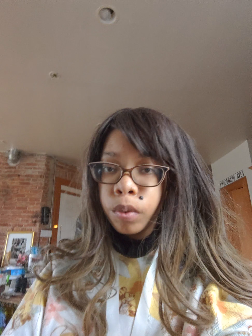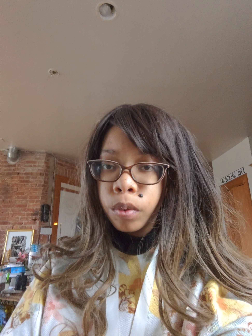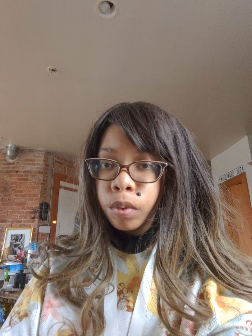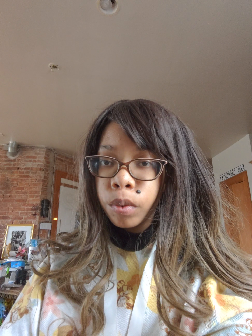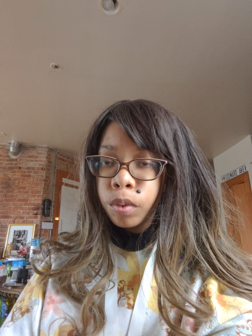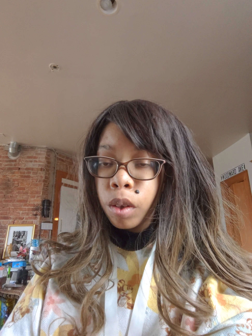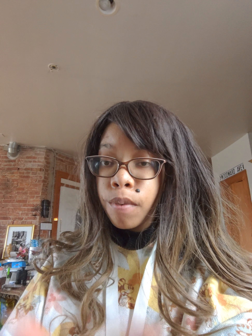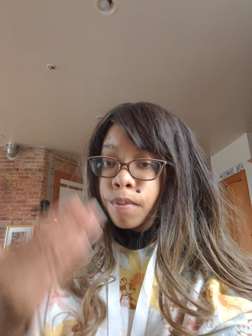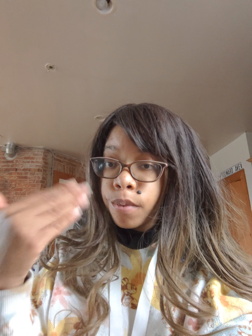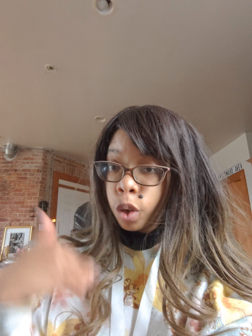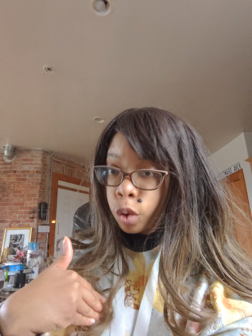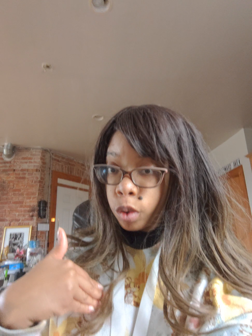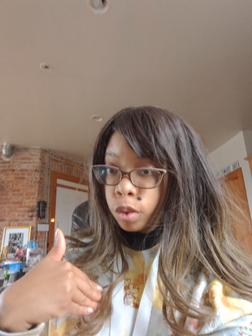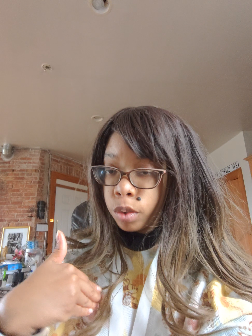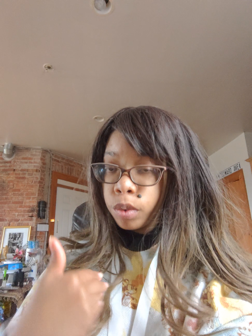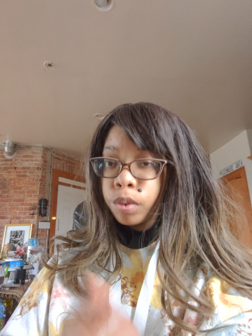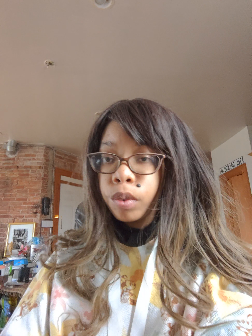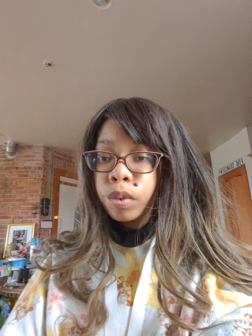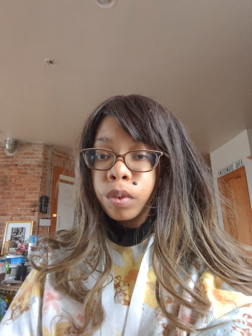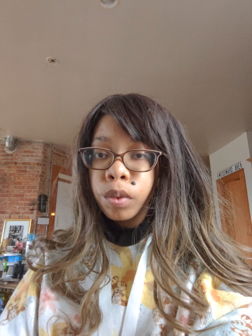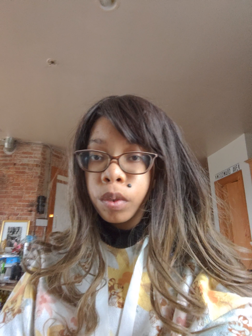before